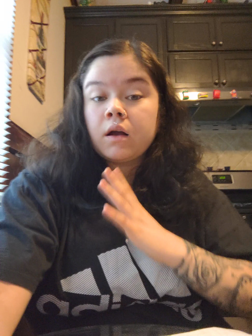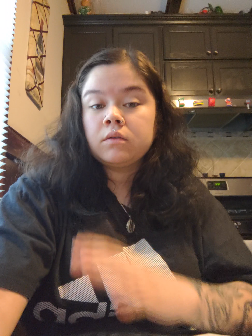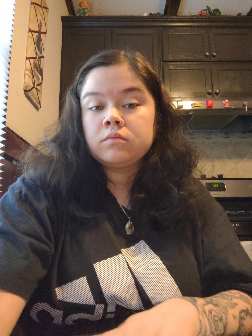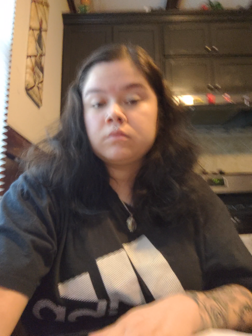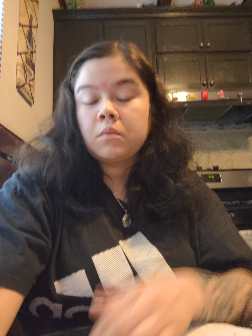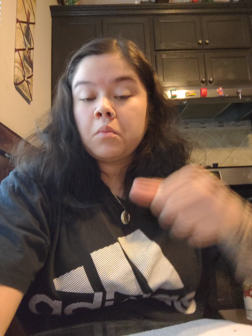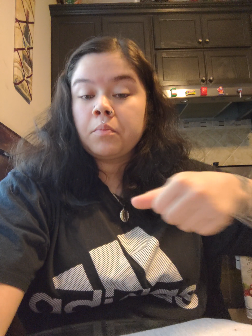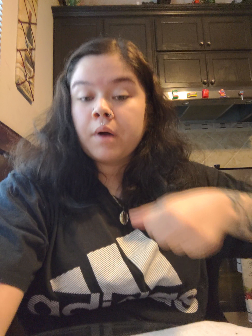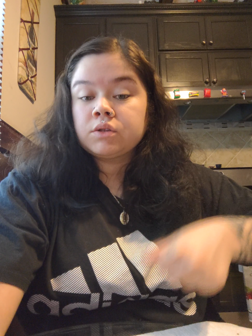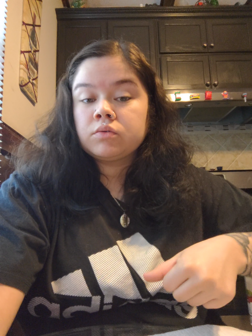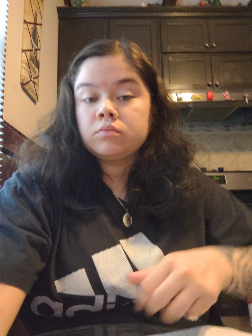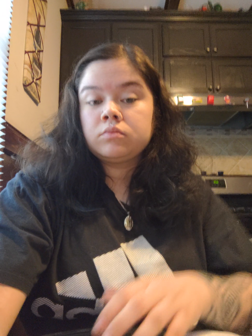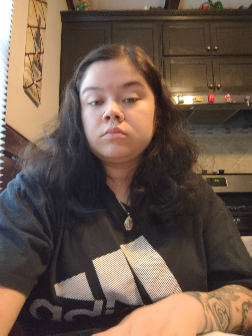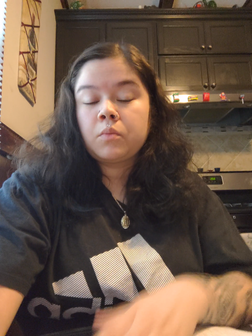puzzle